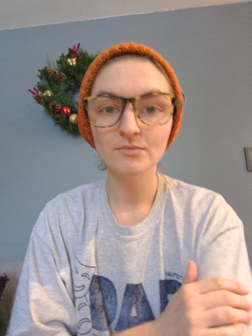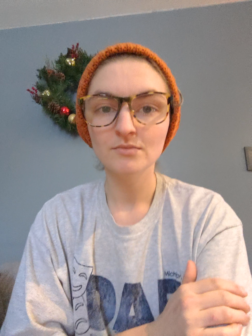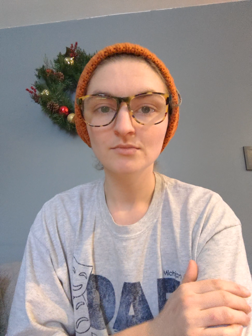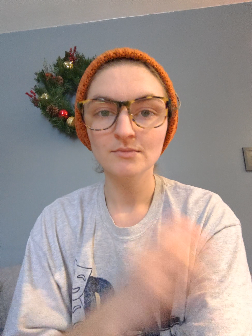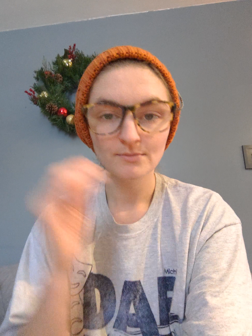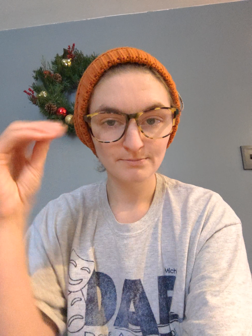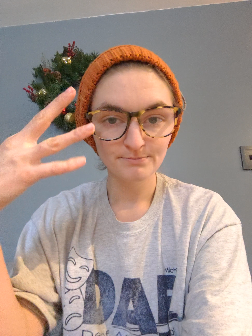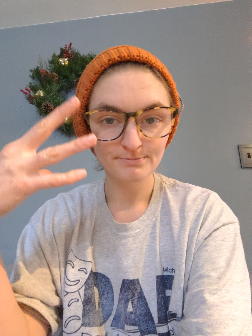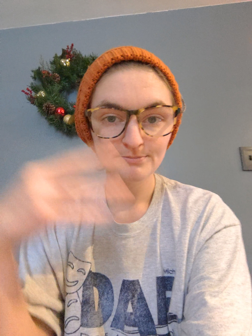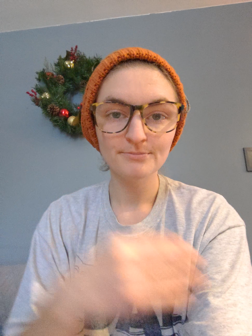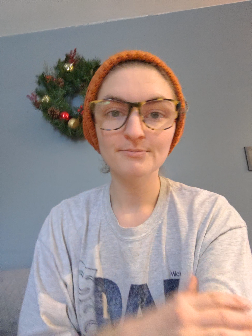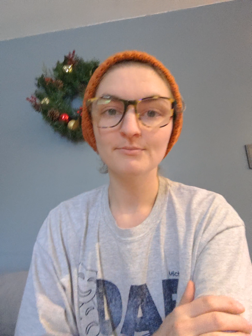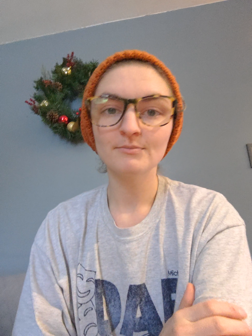lamp